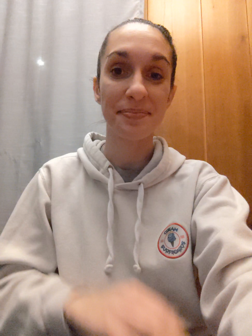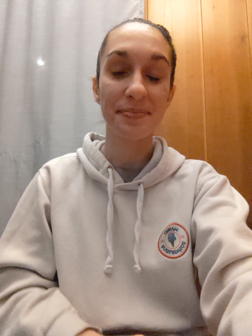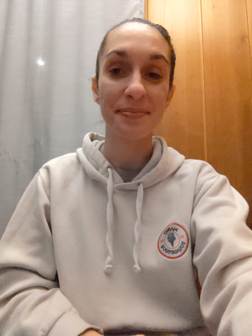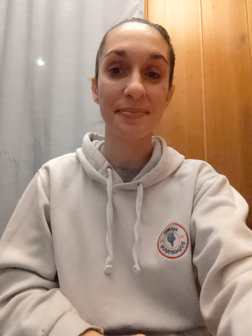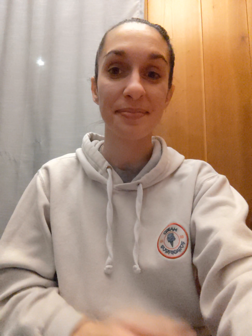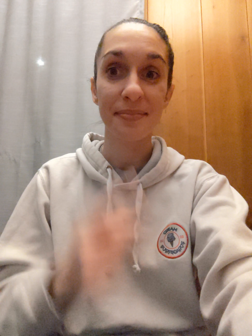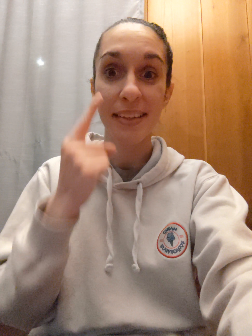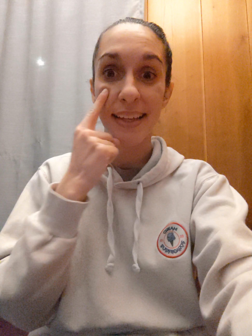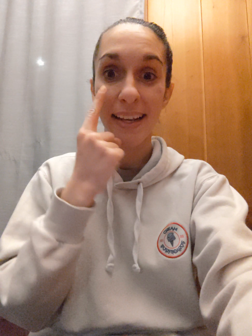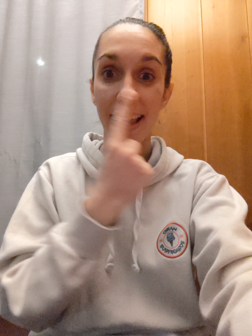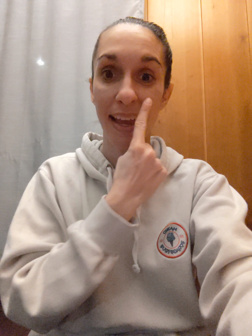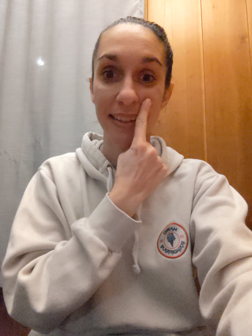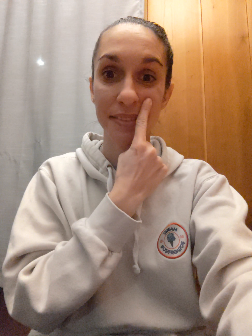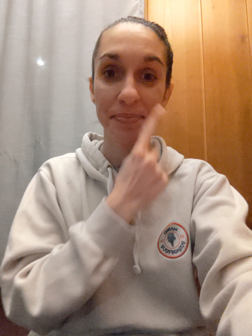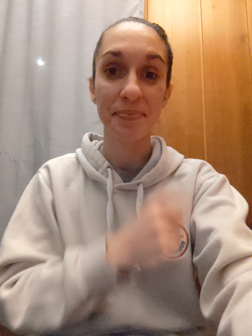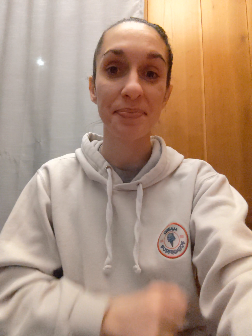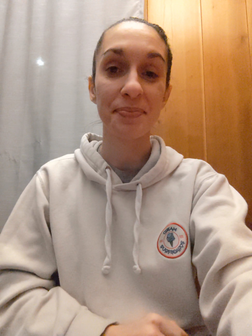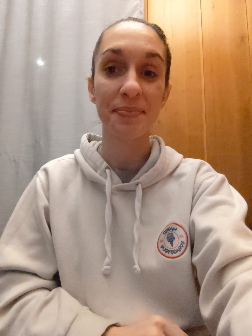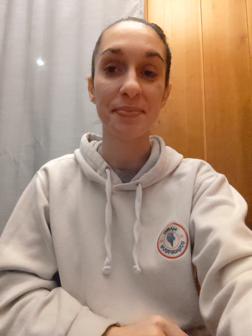eye